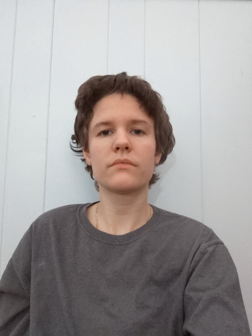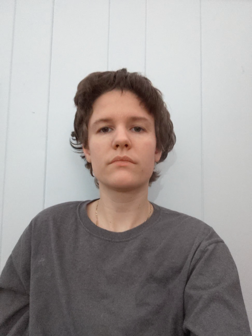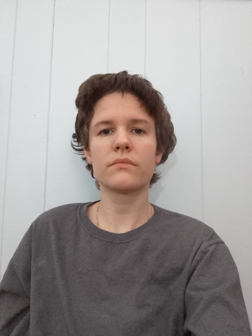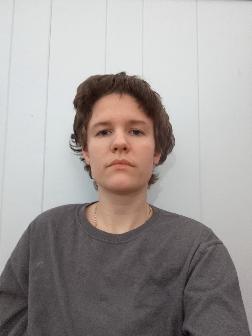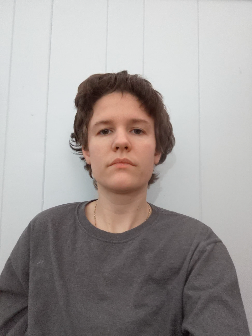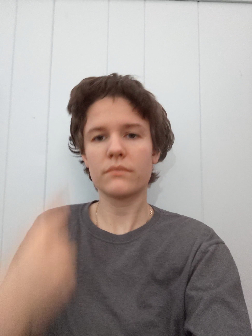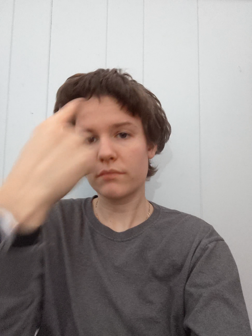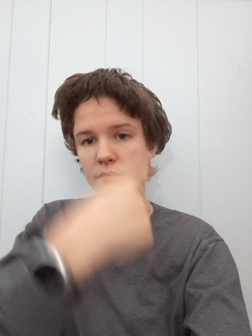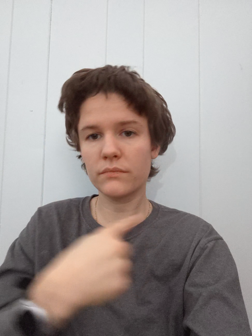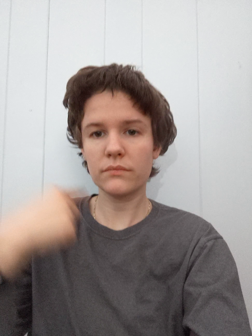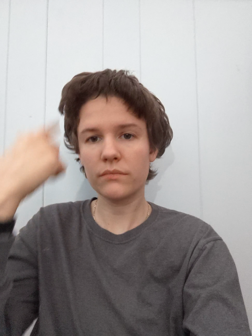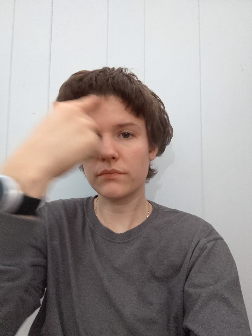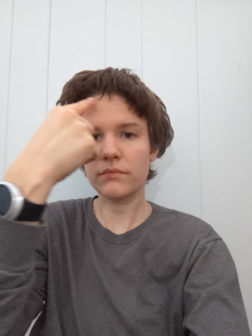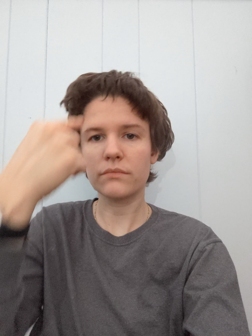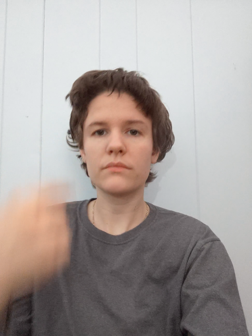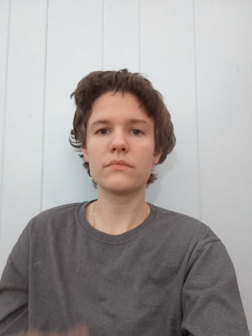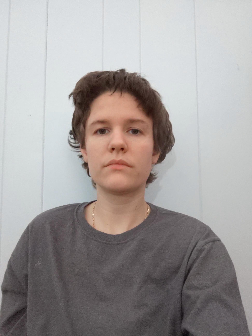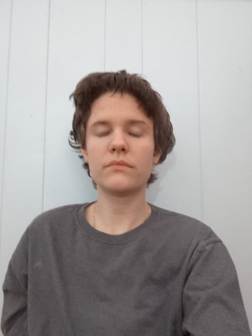face